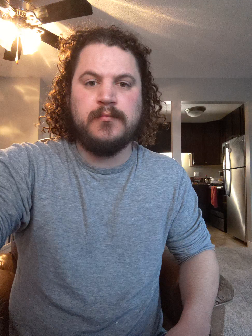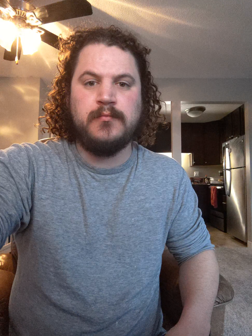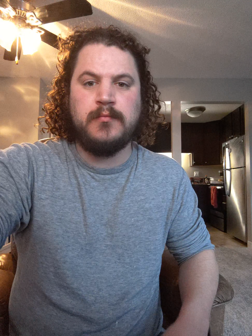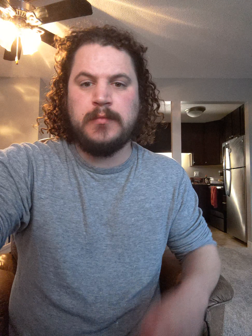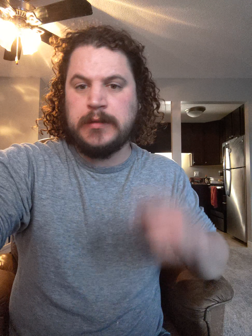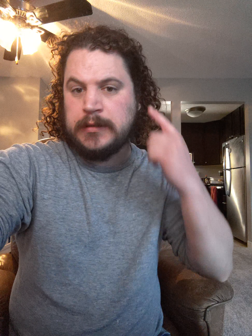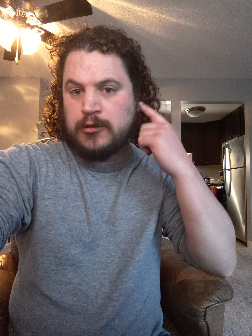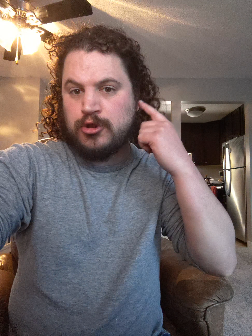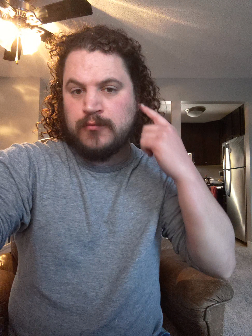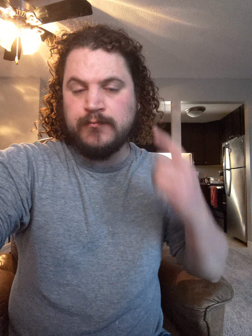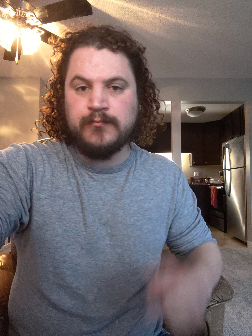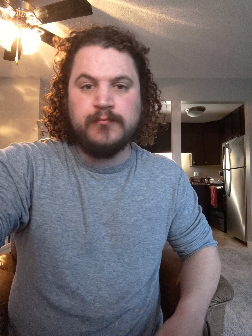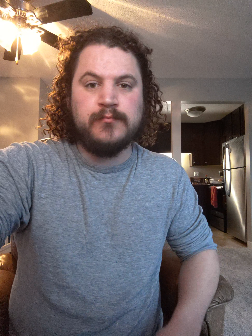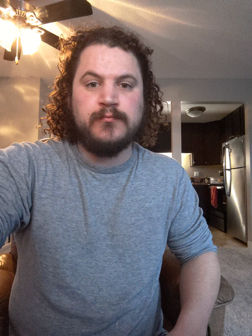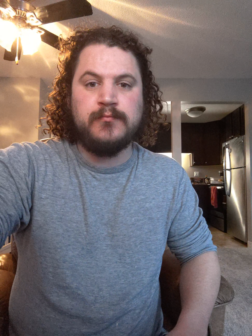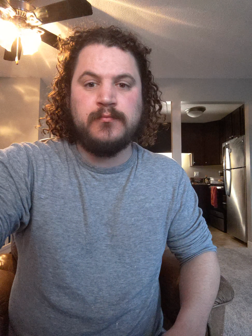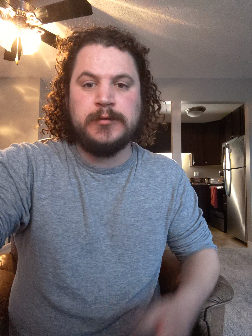ear